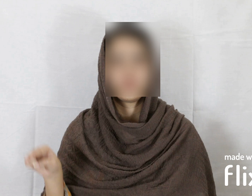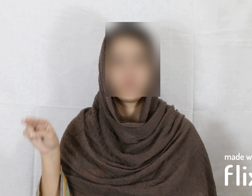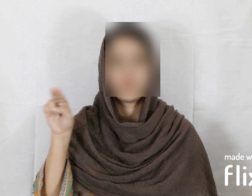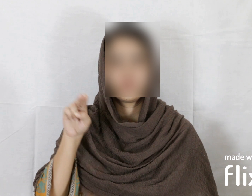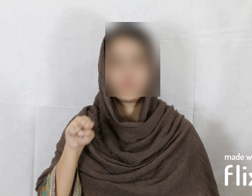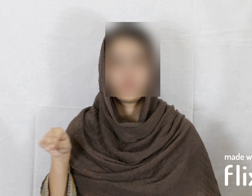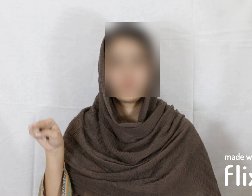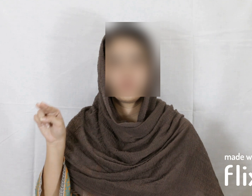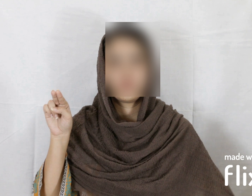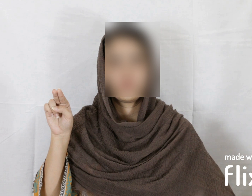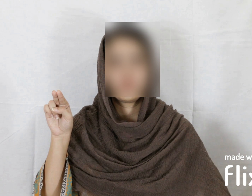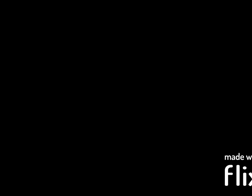ہ